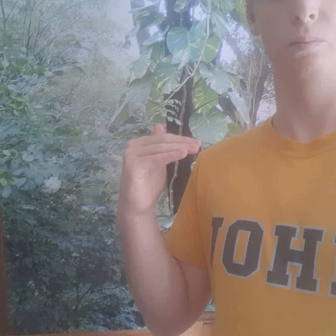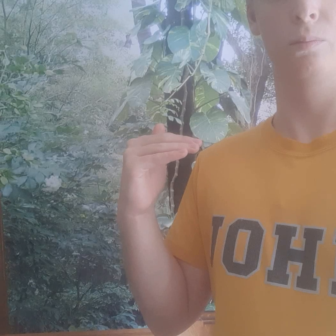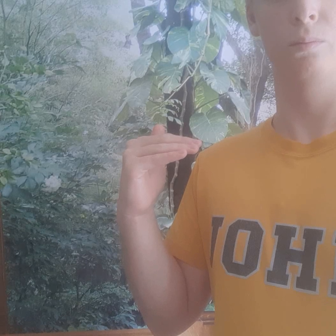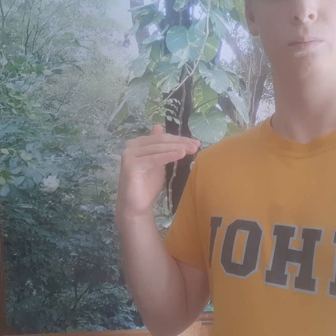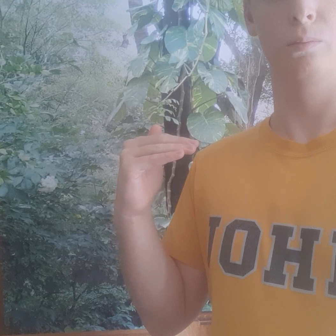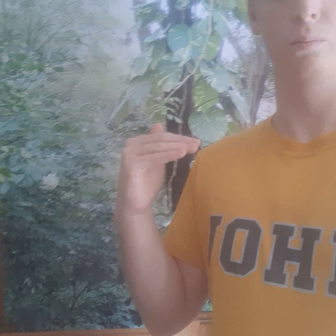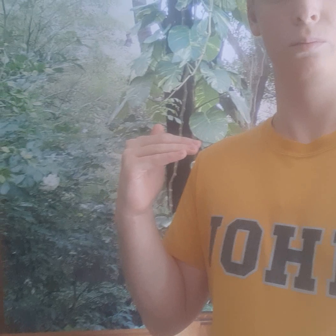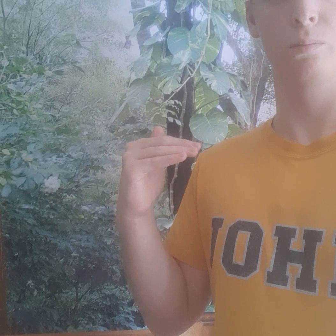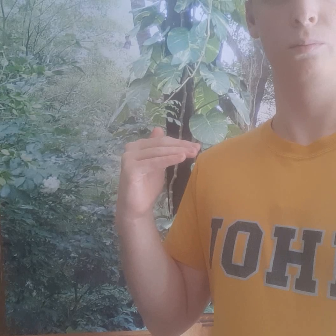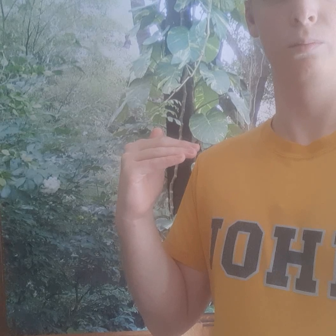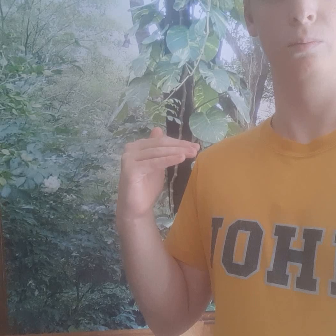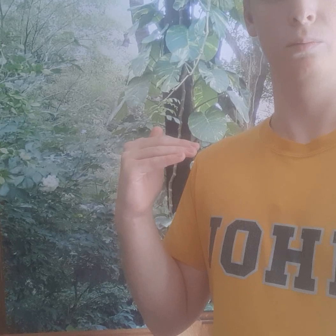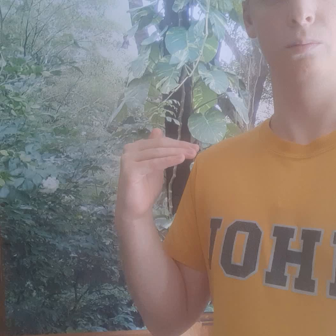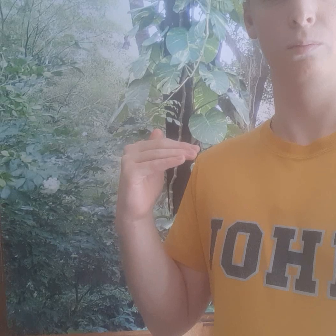Ф